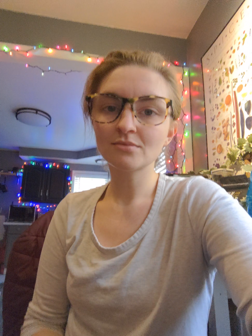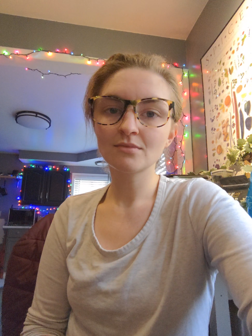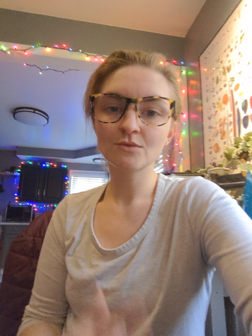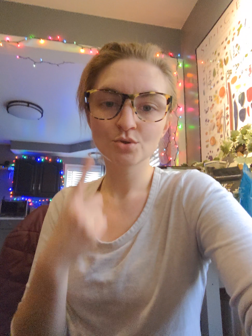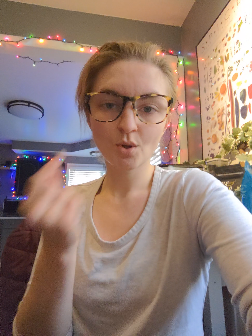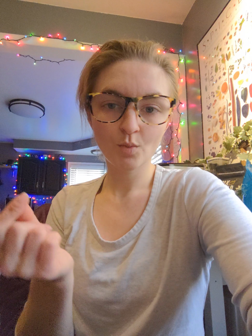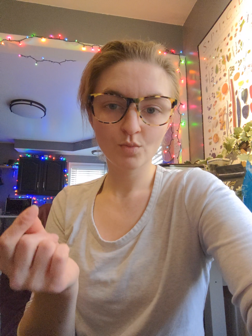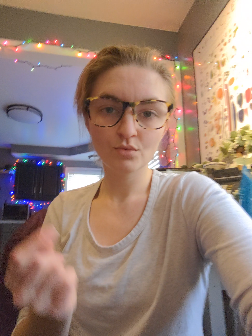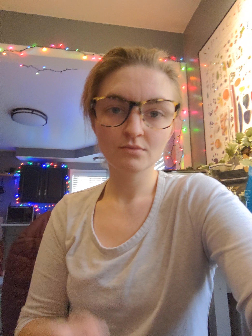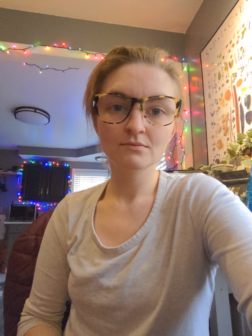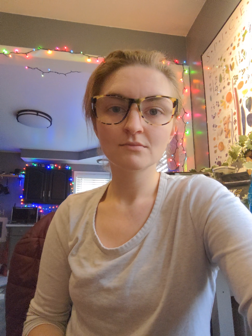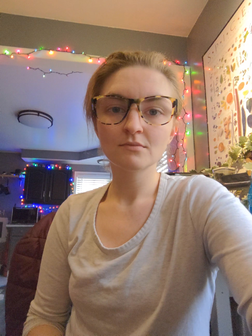go